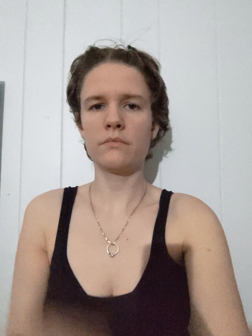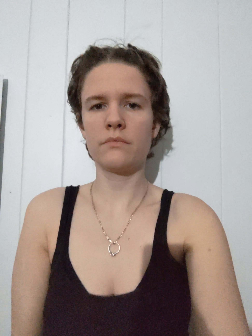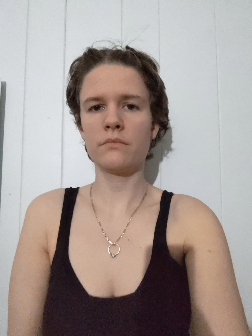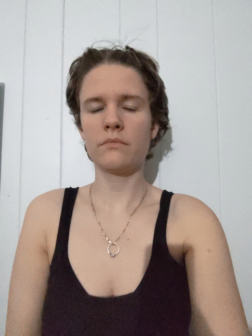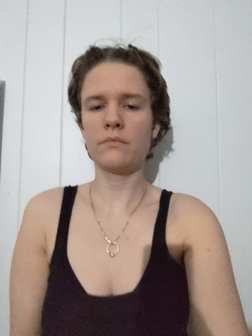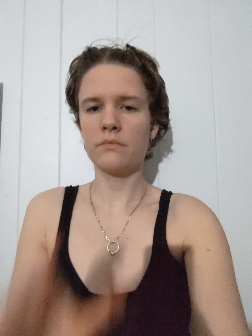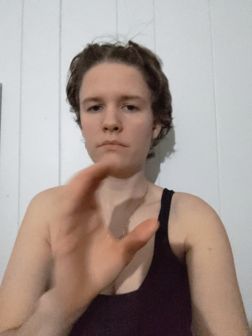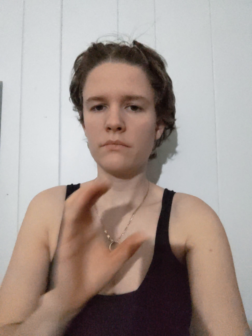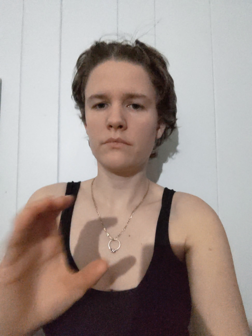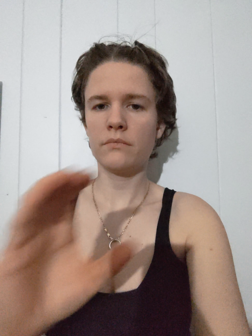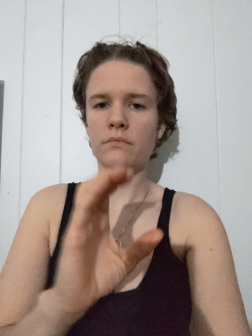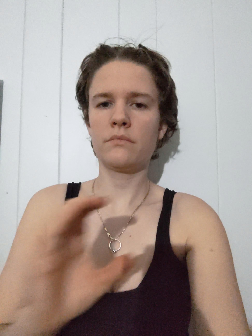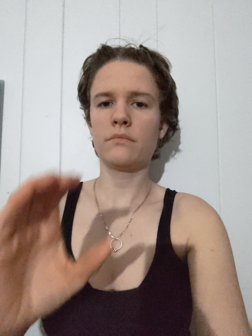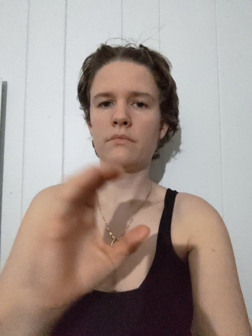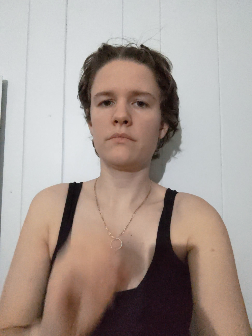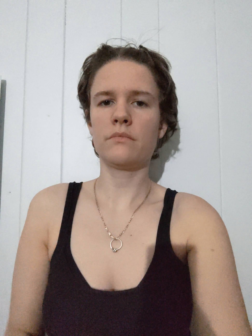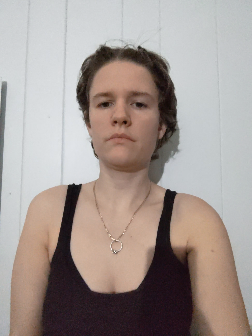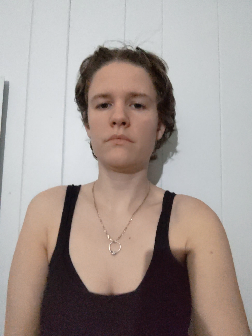chocolate